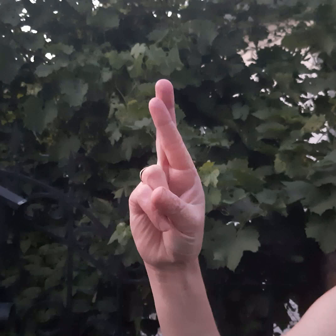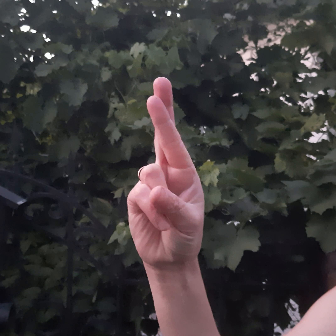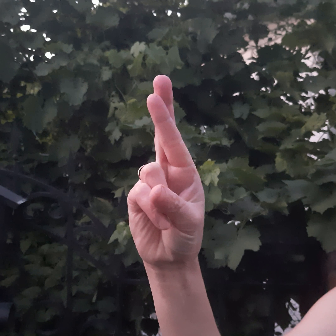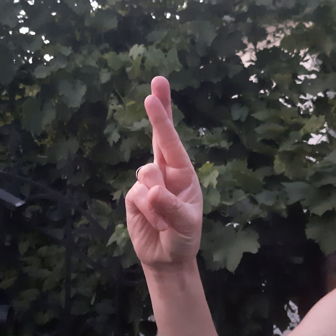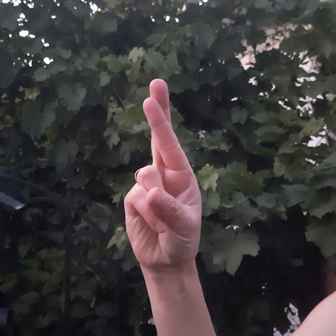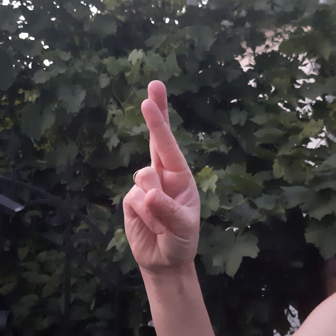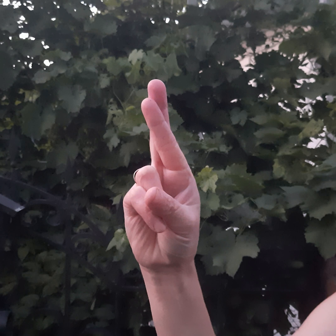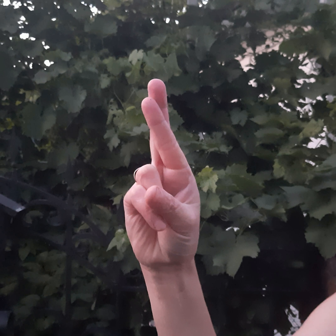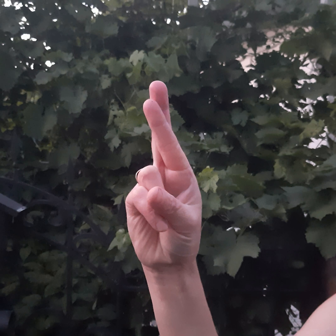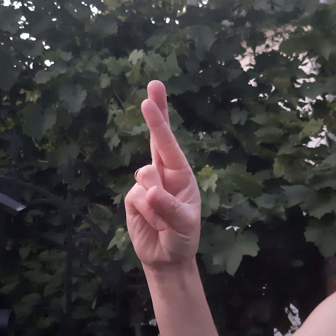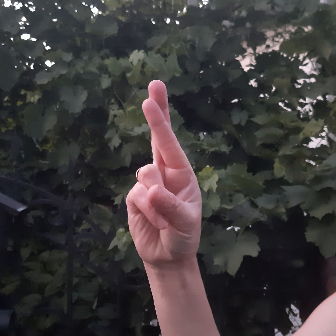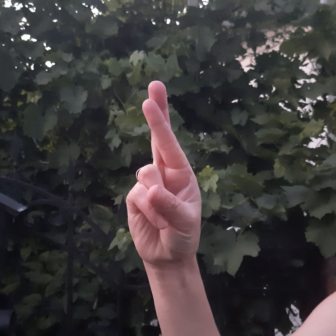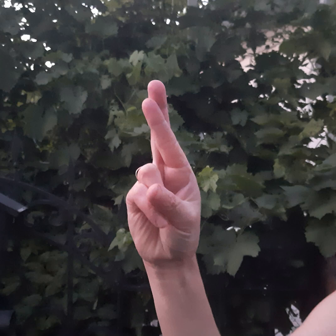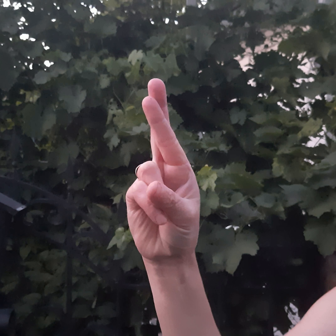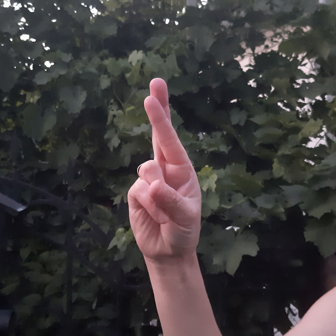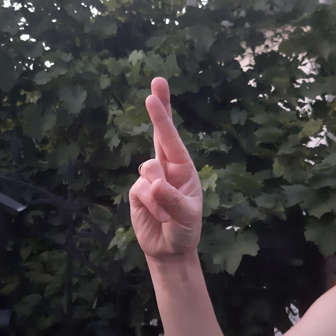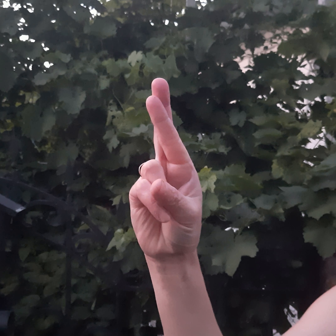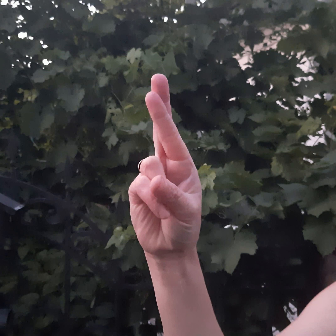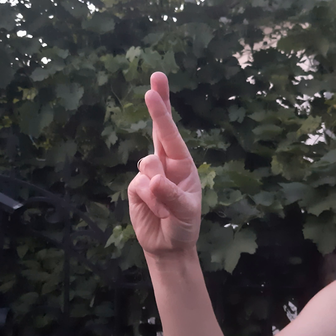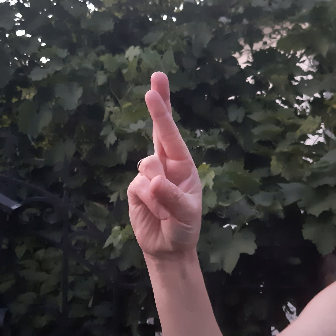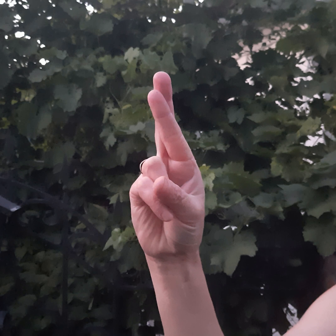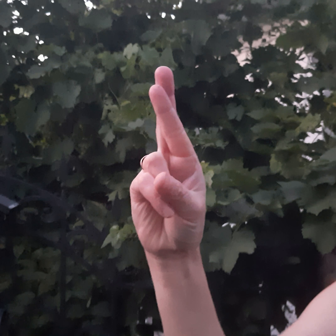Я